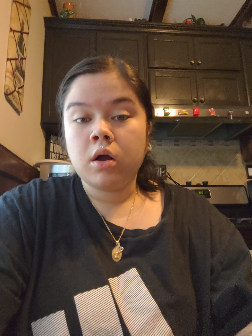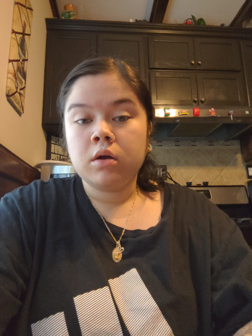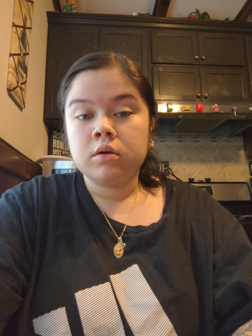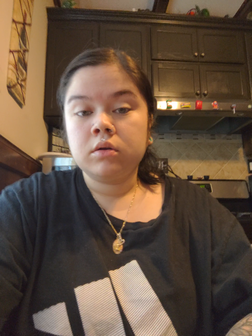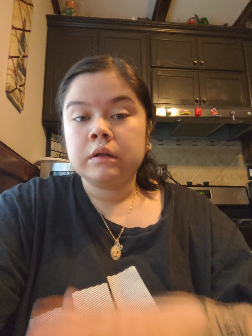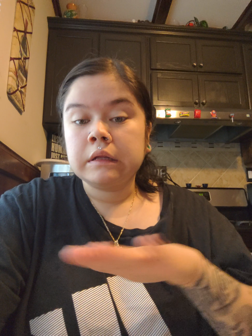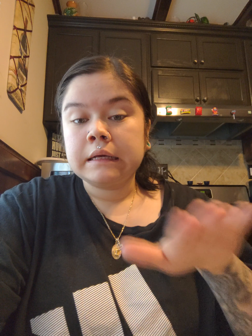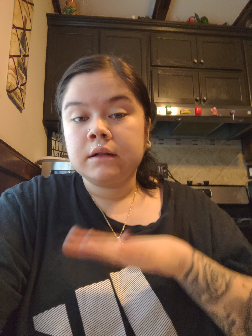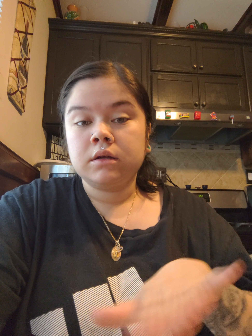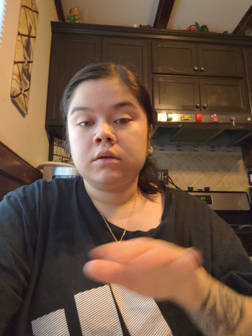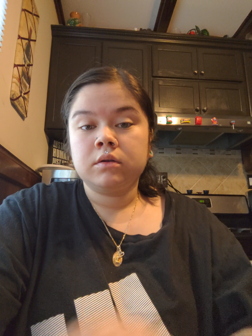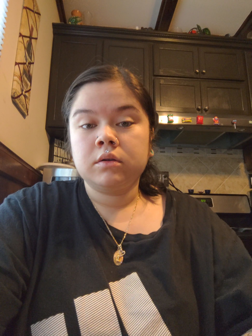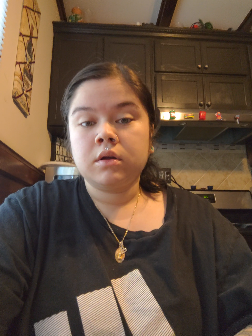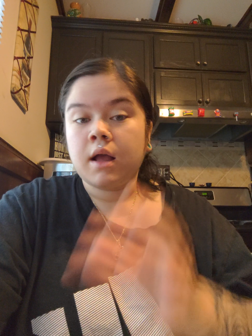clean